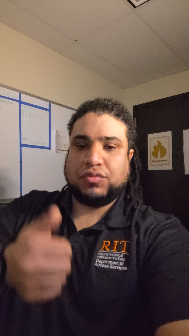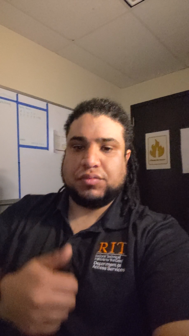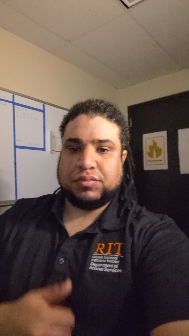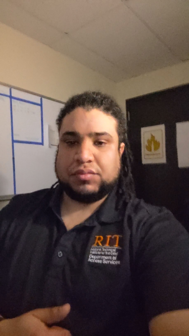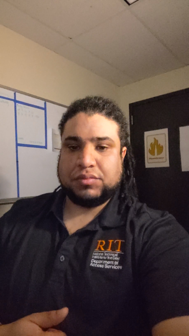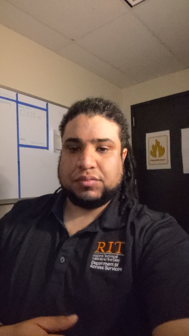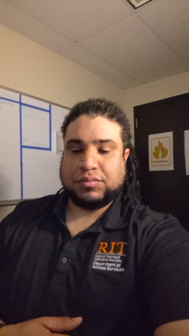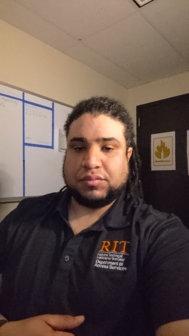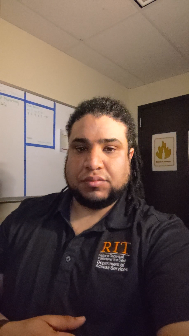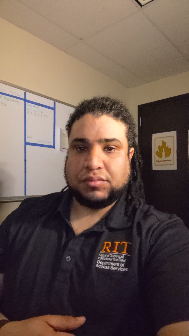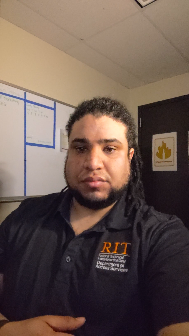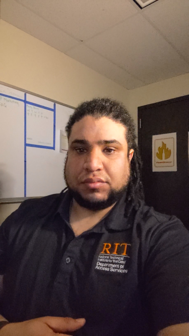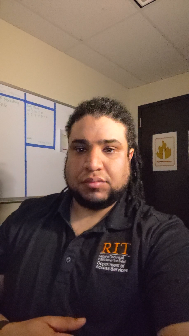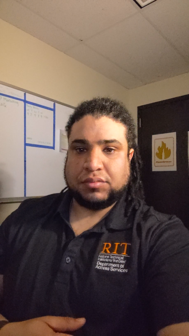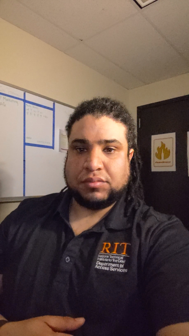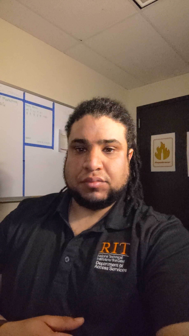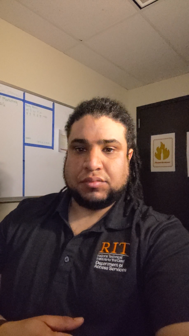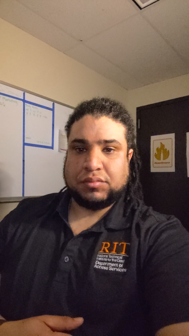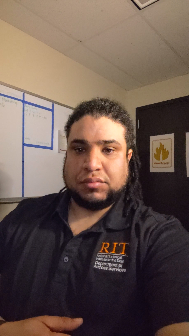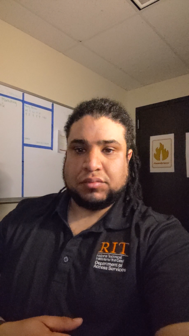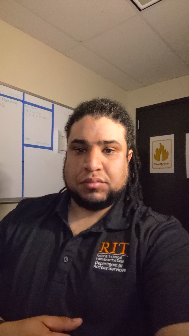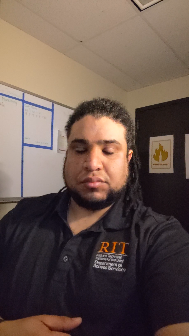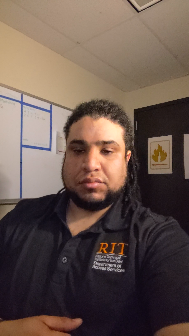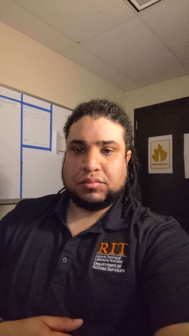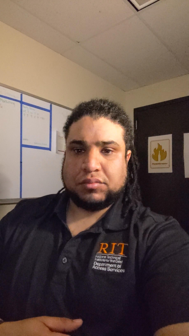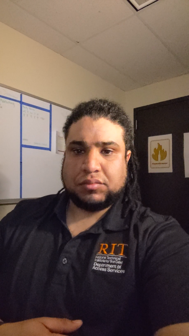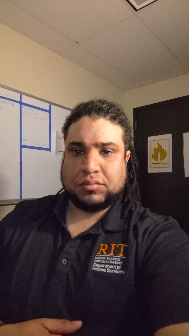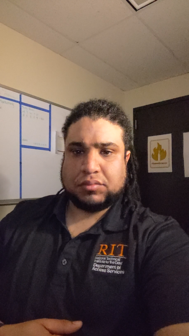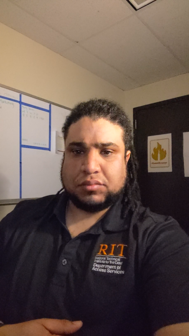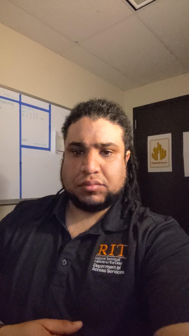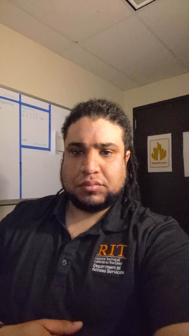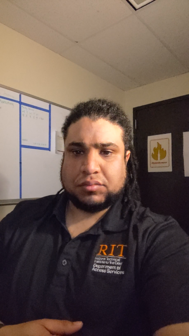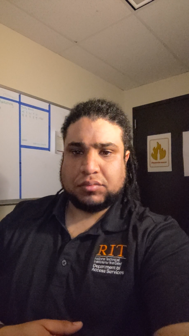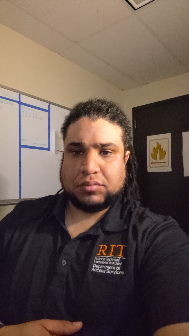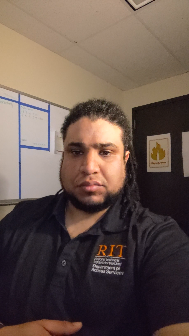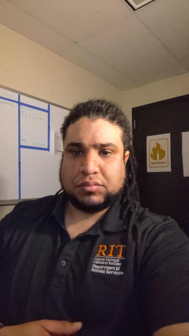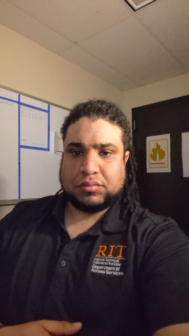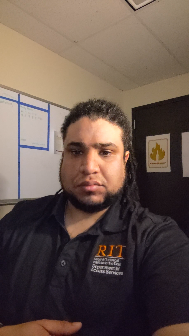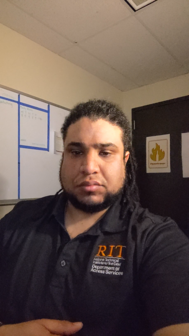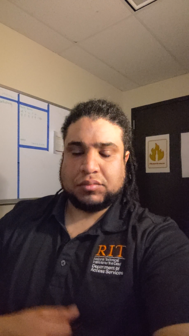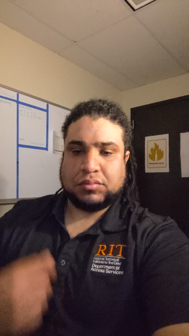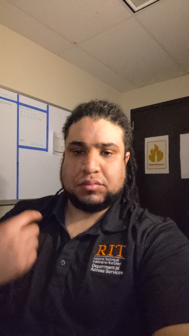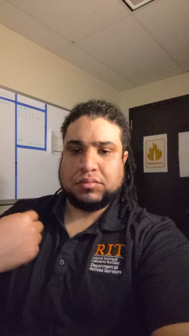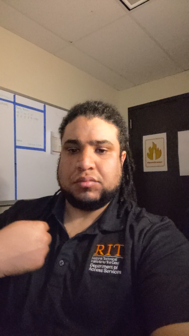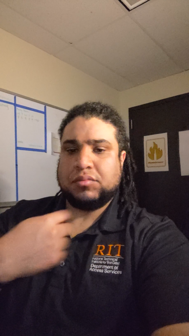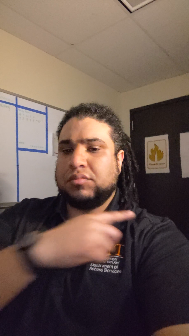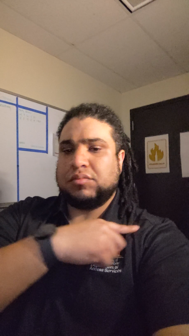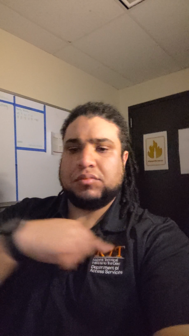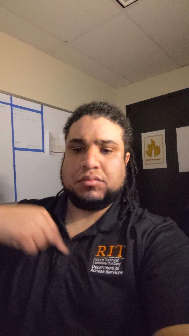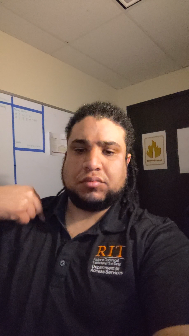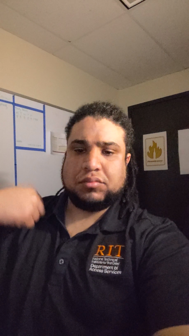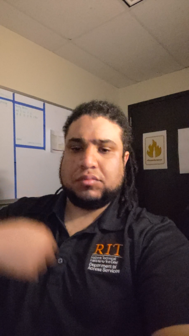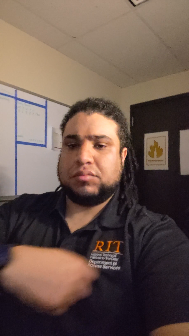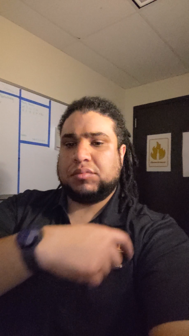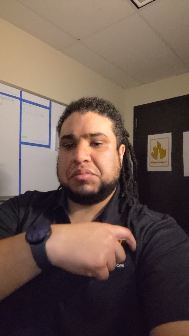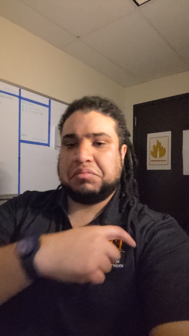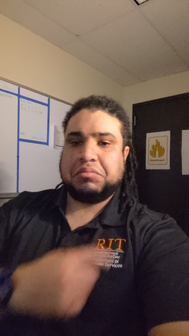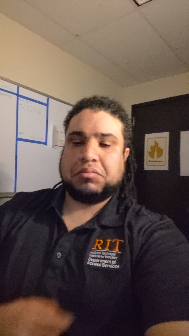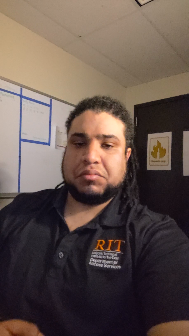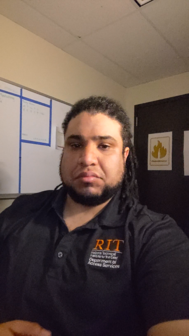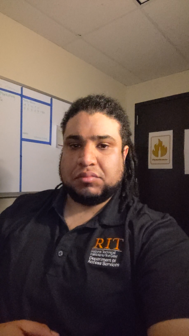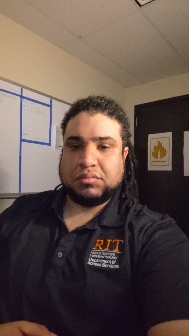bib